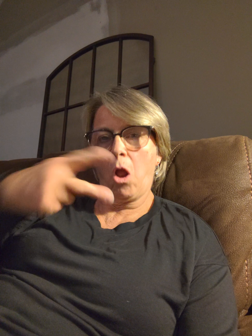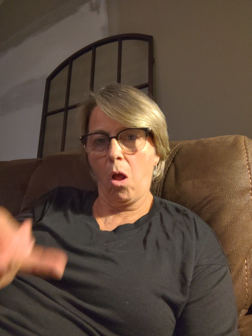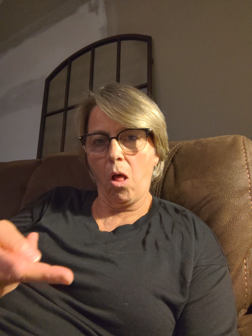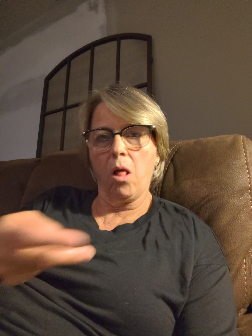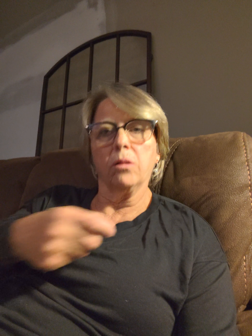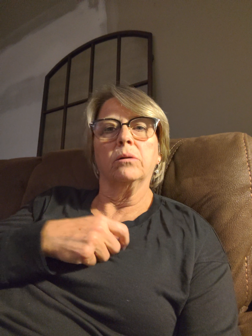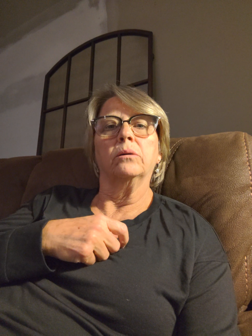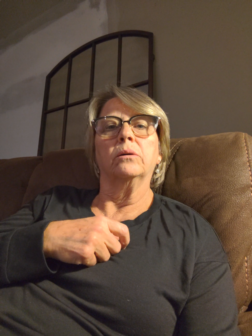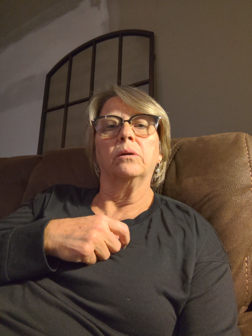fall